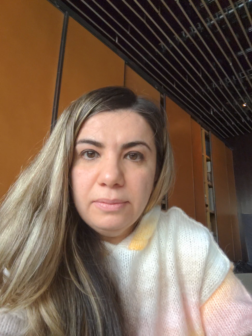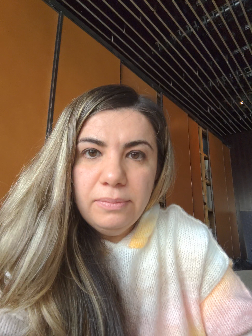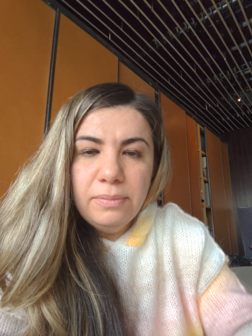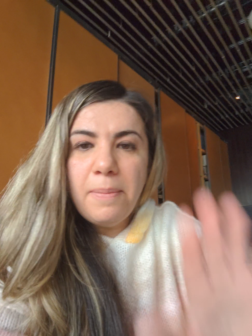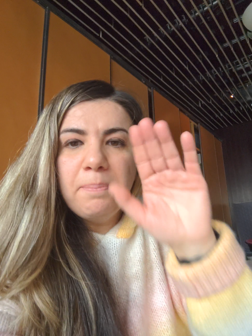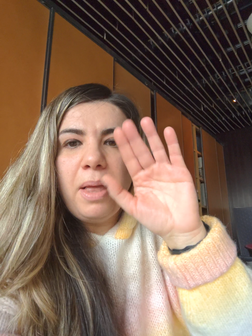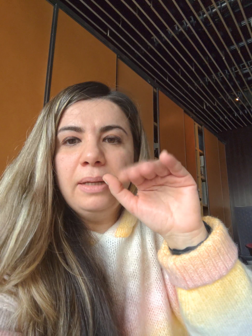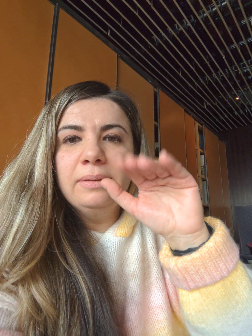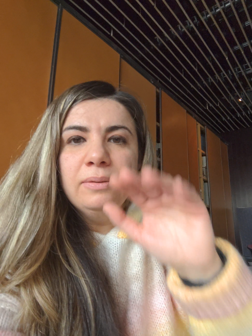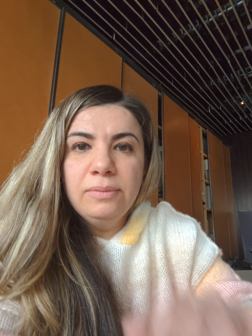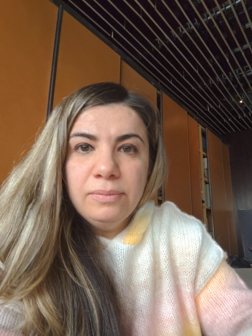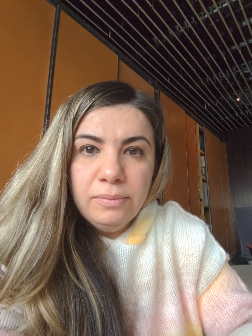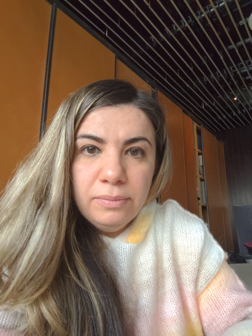bye